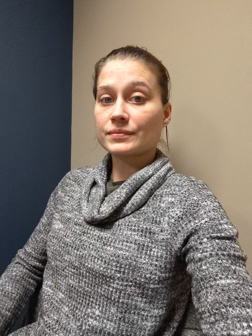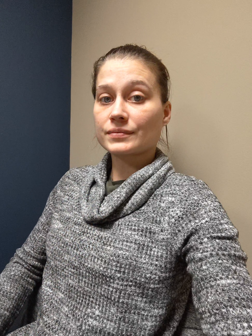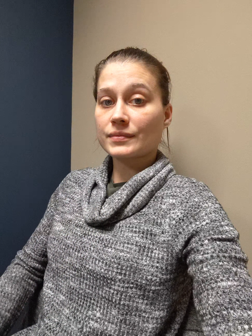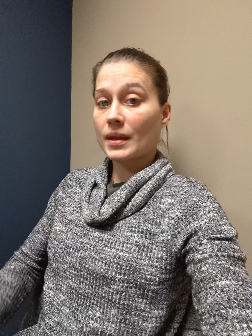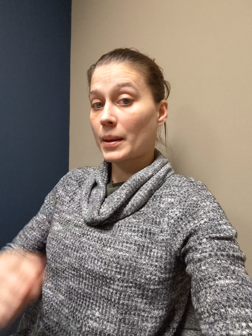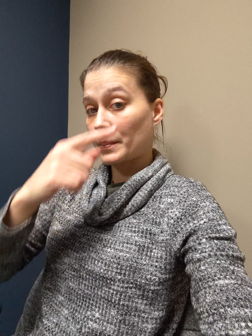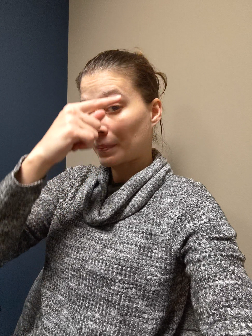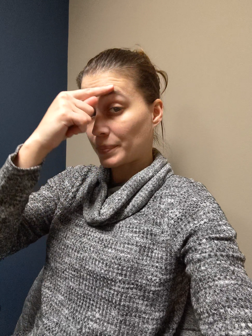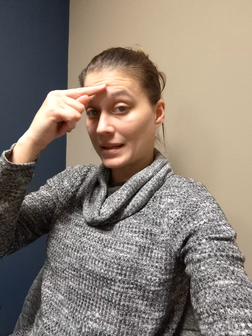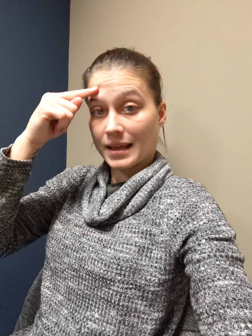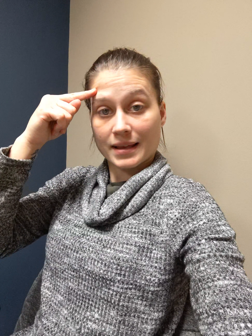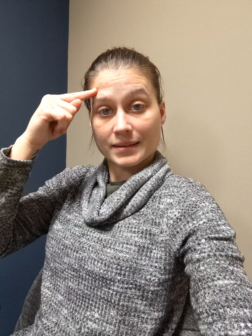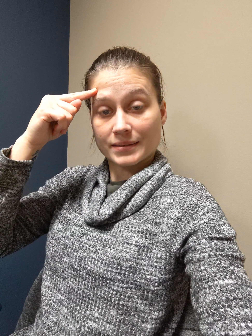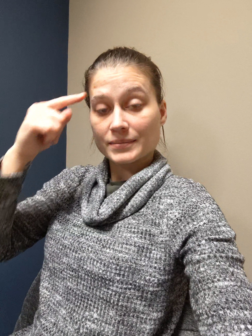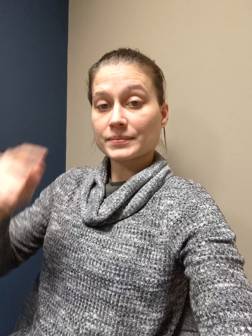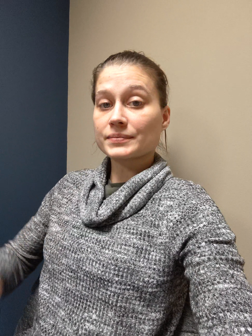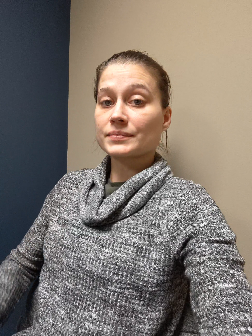black